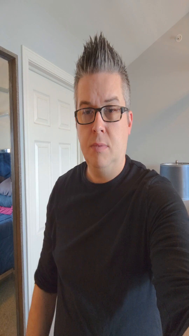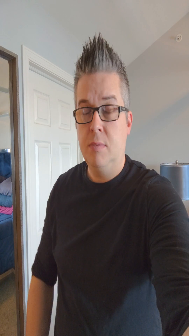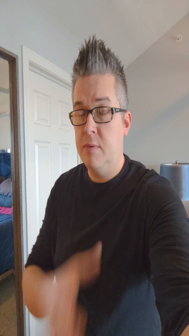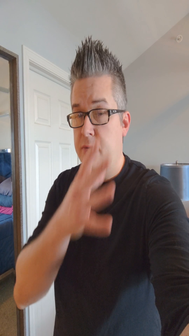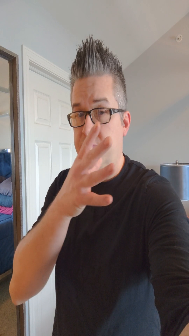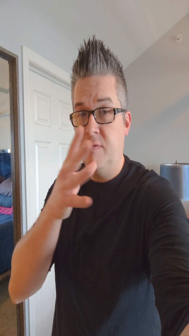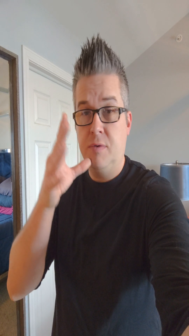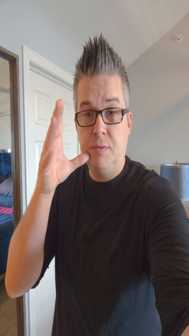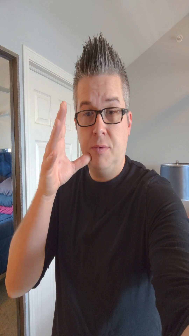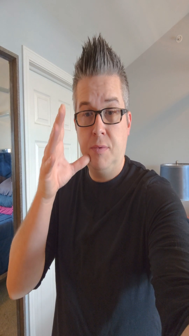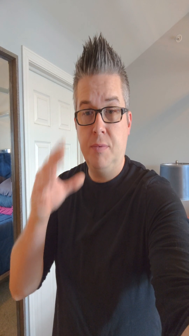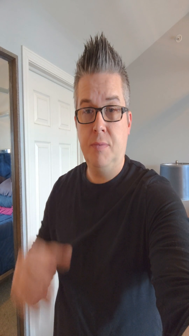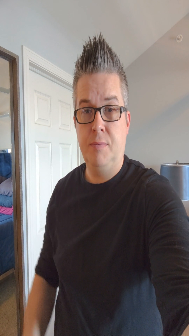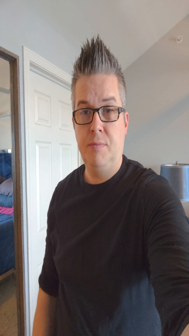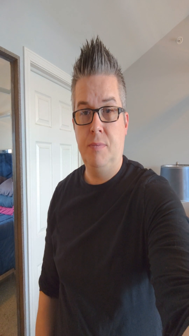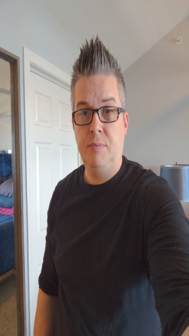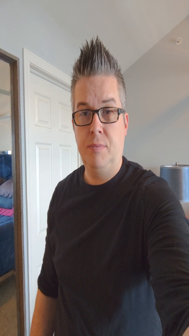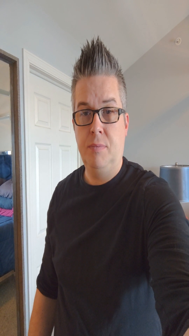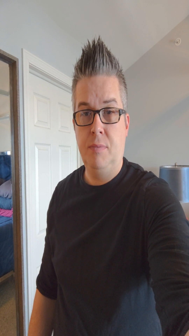farm